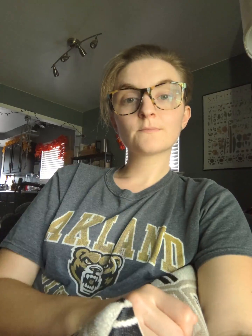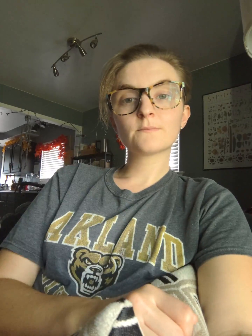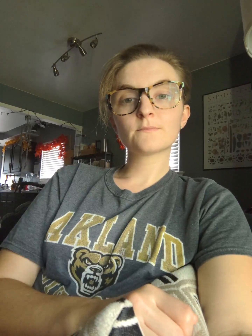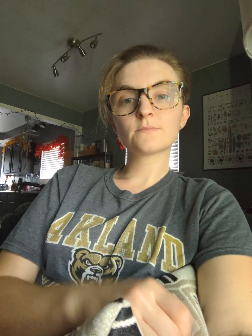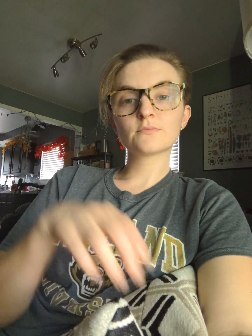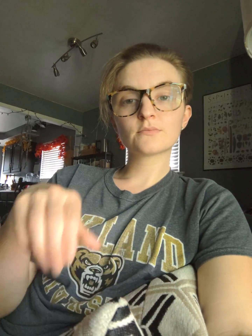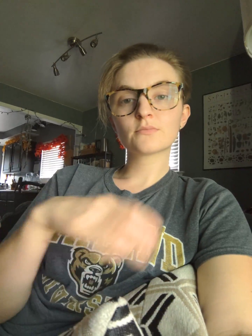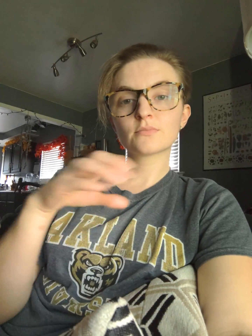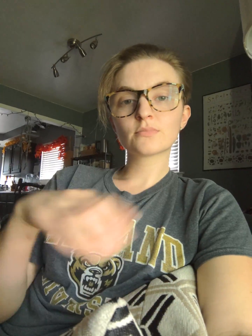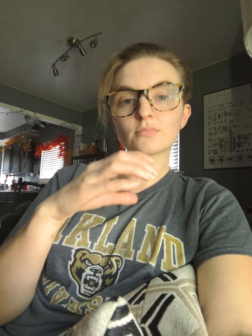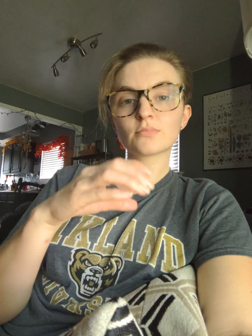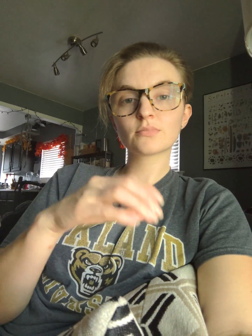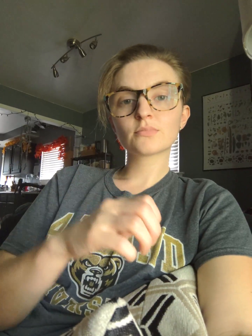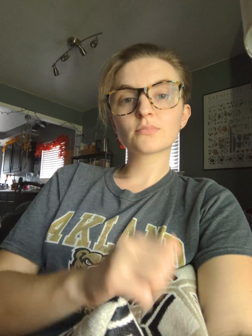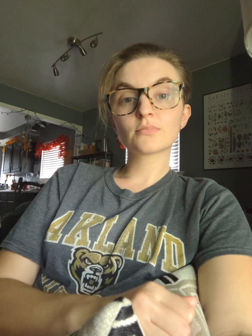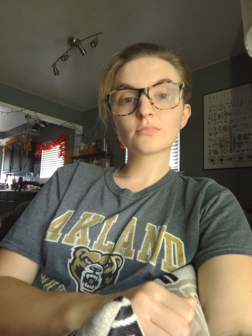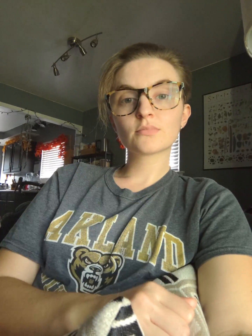does